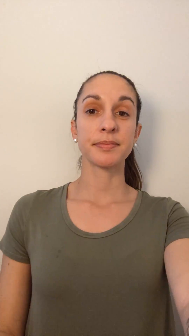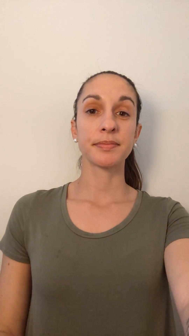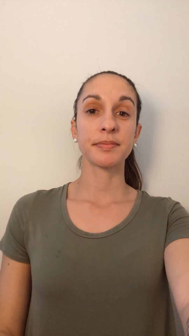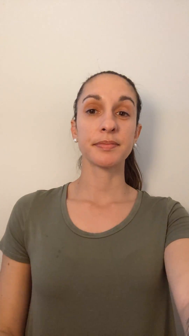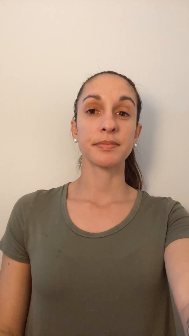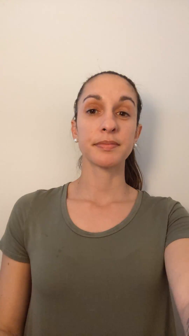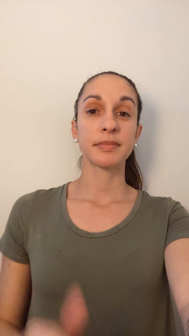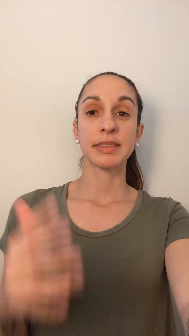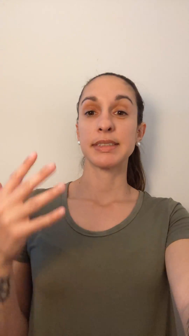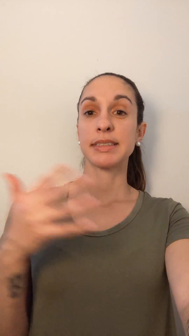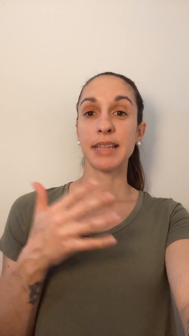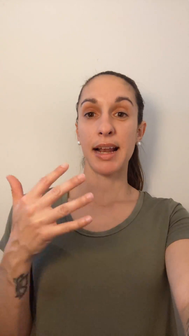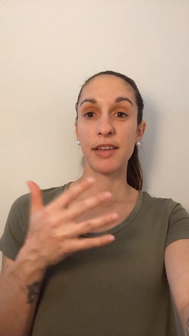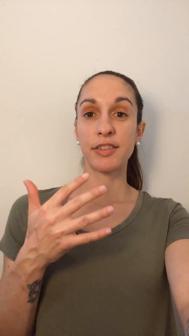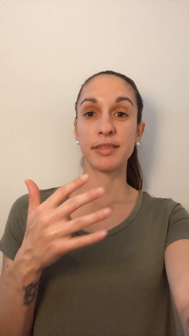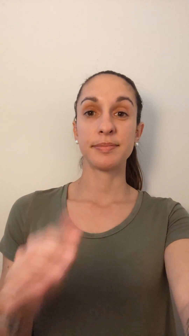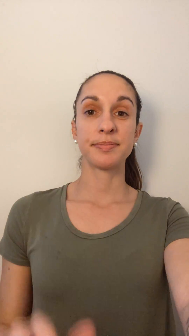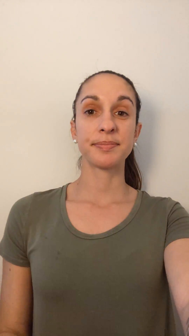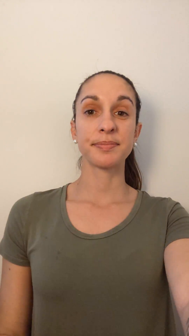scared